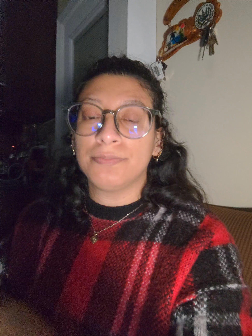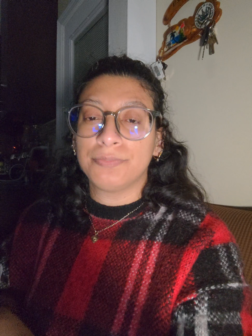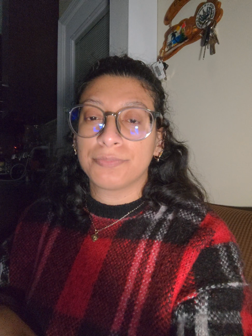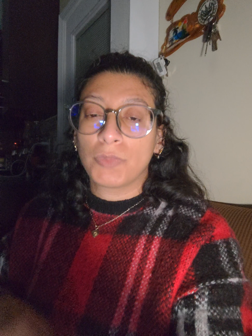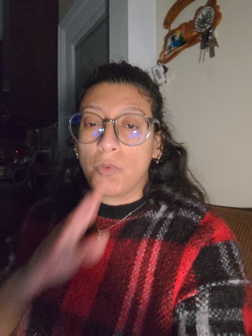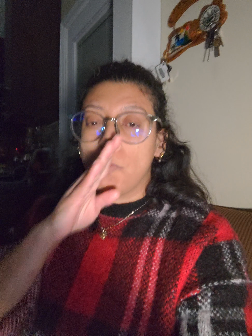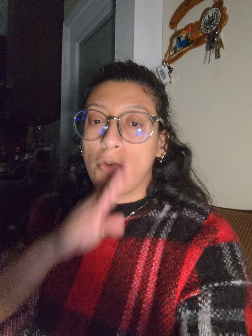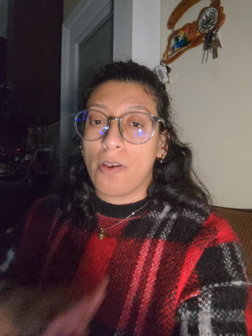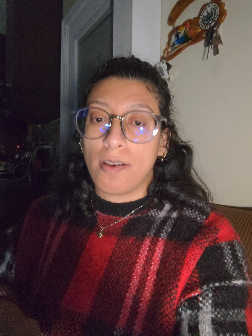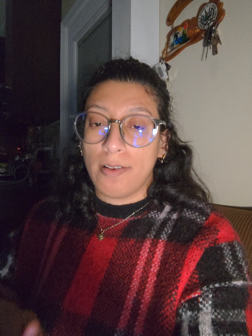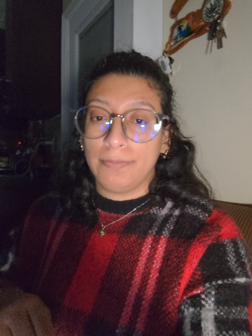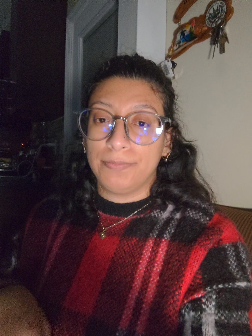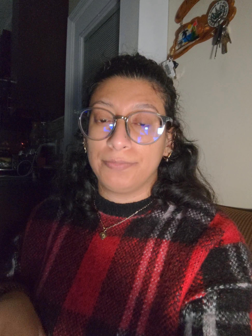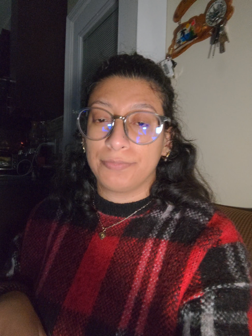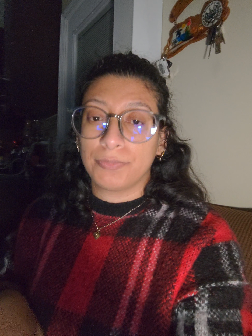quiet